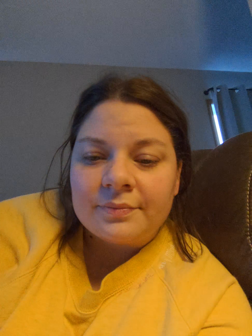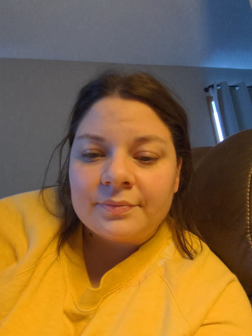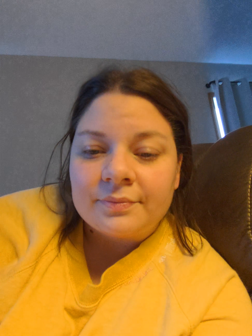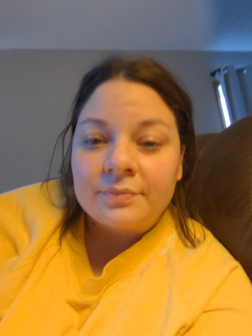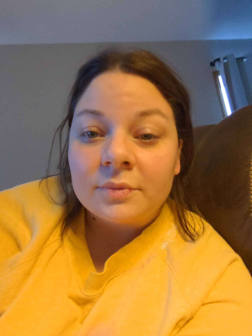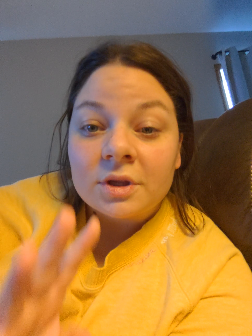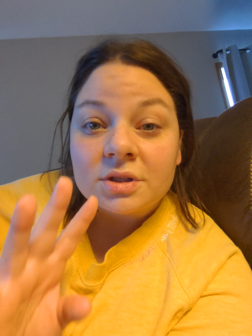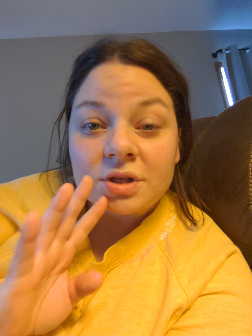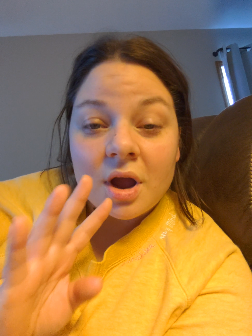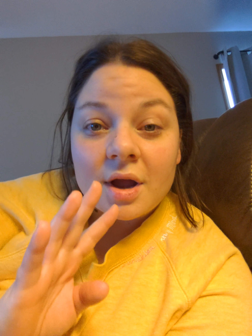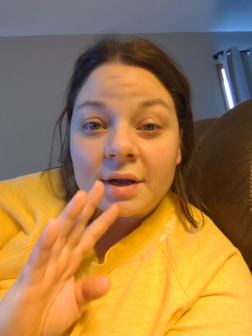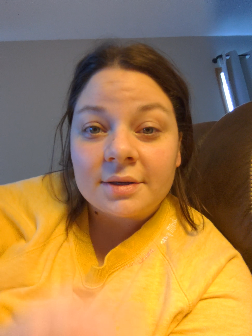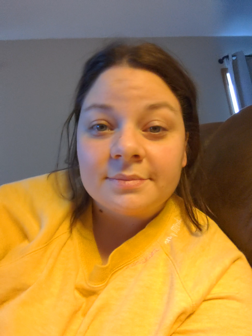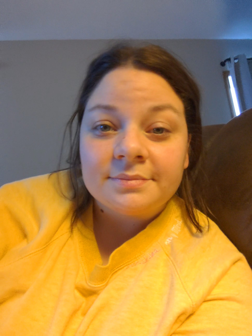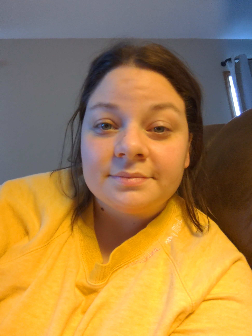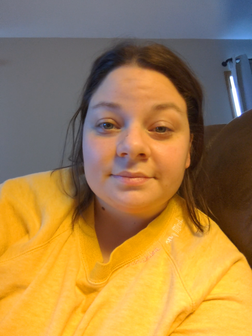talk